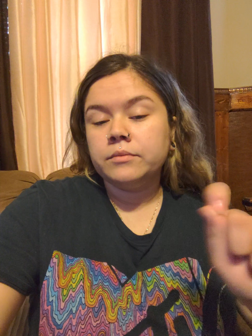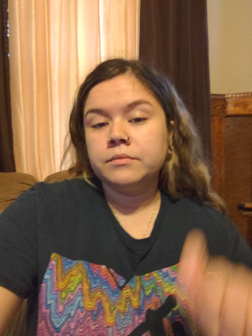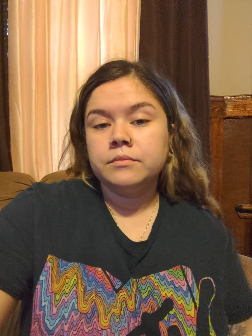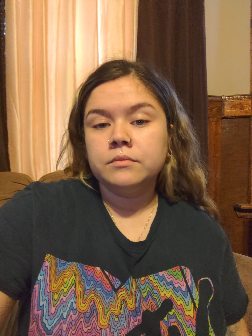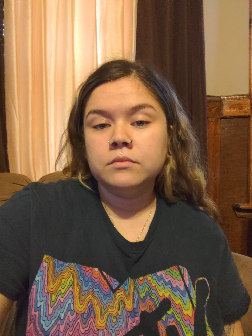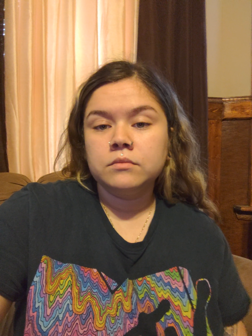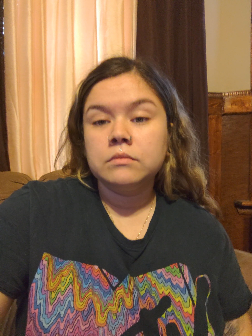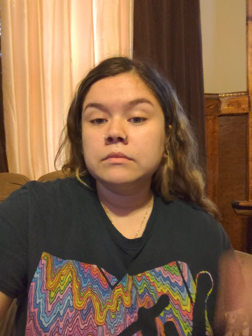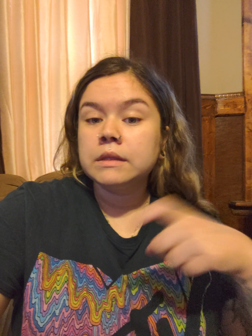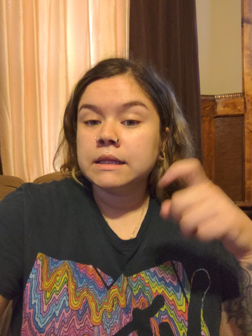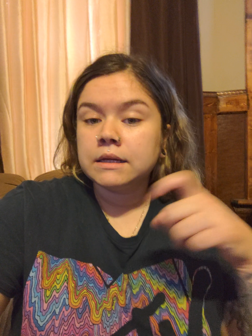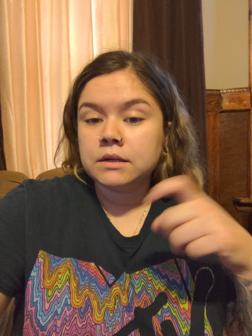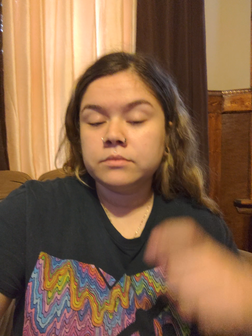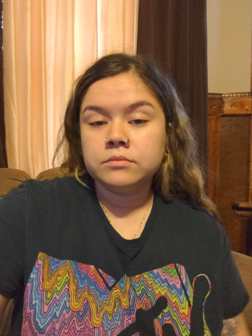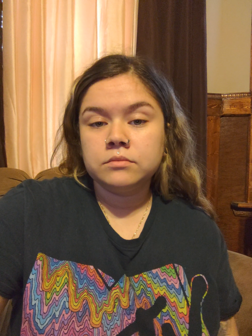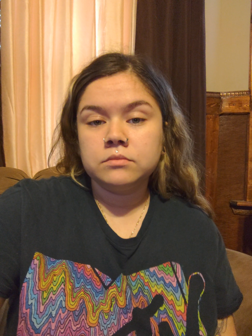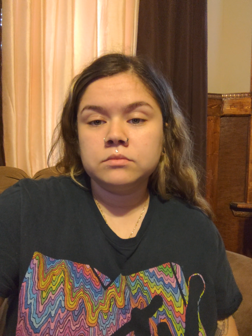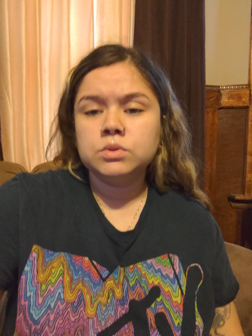need